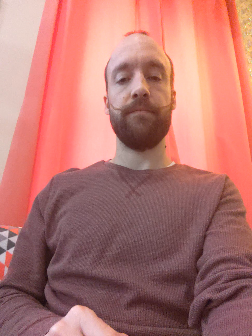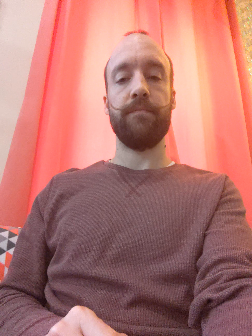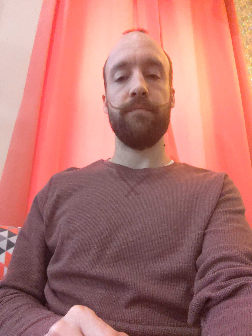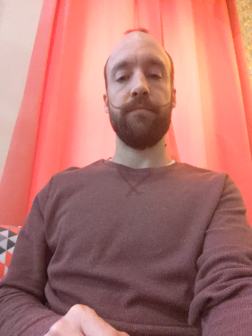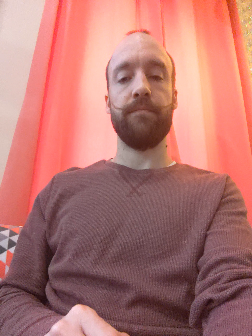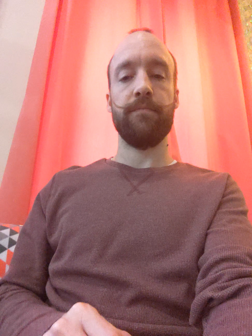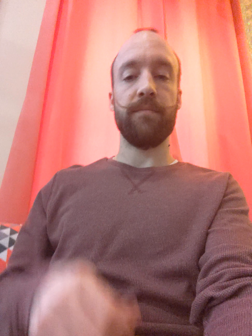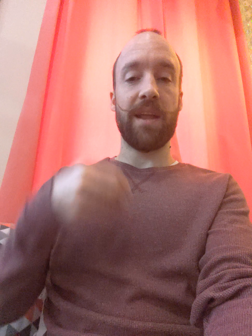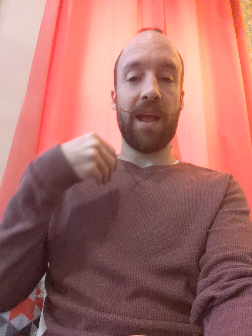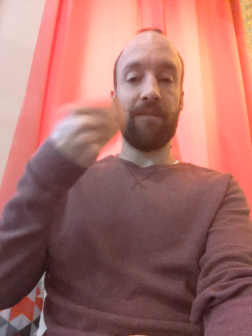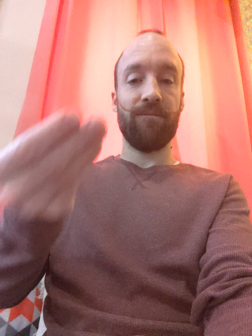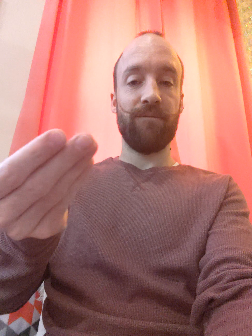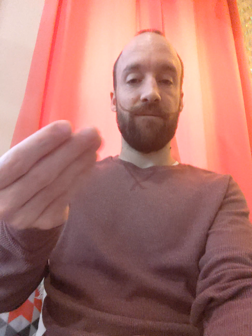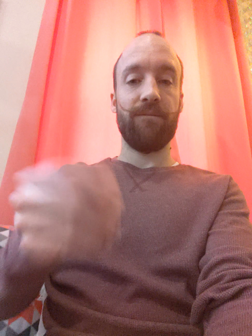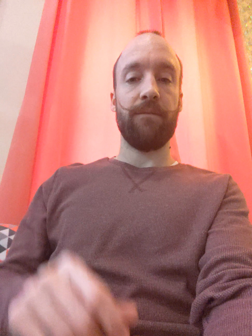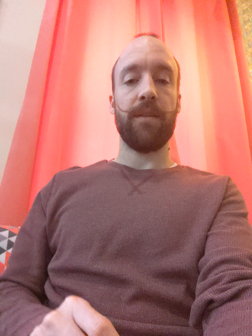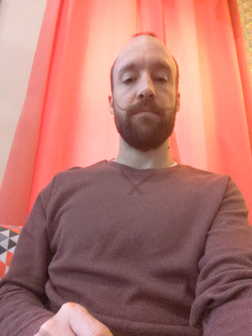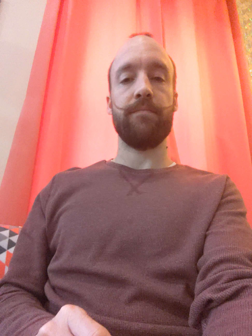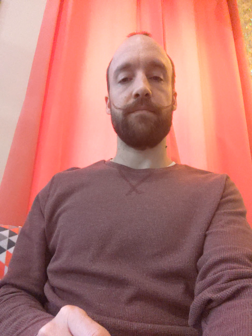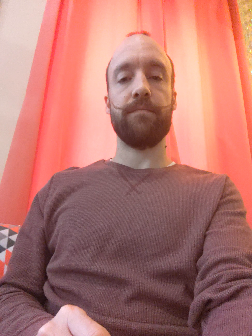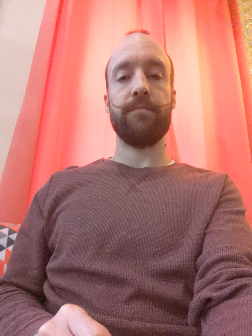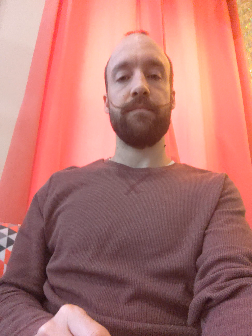give